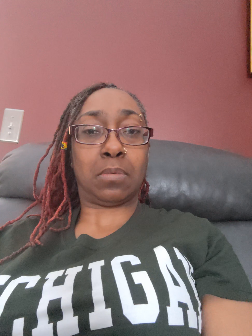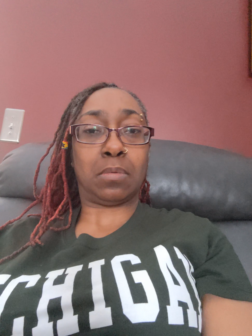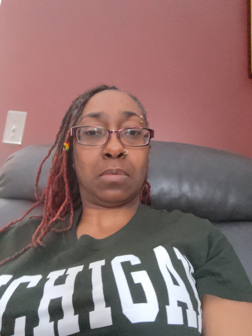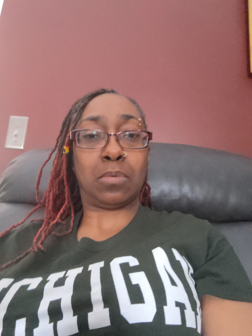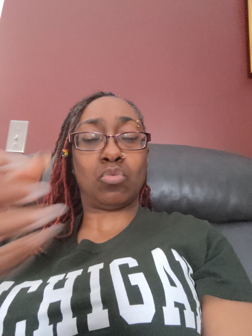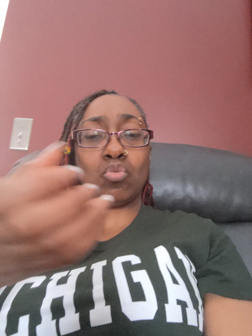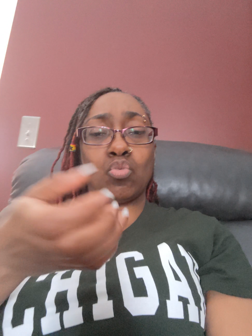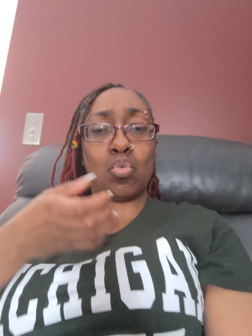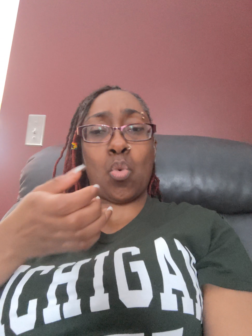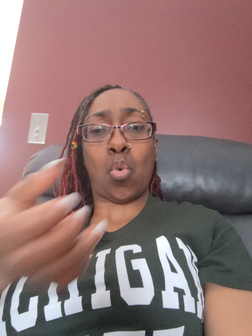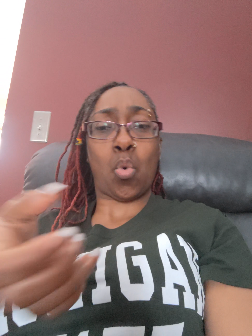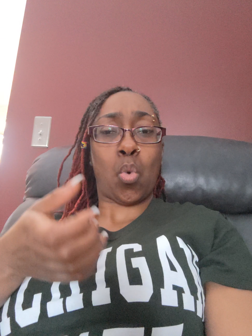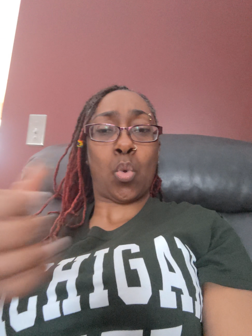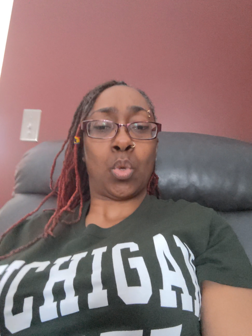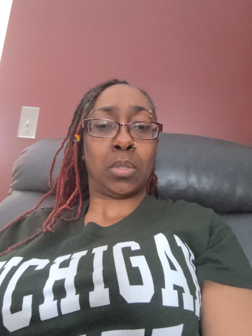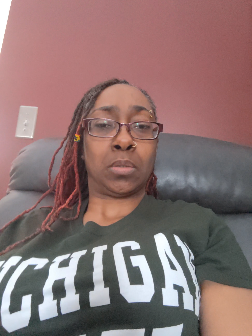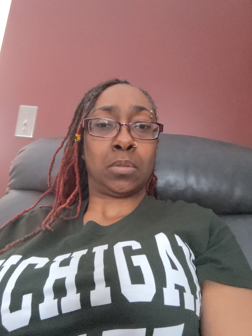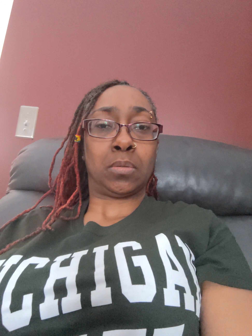drawer